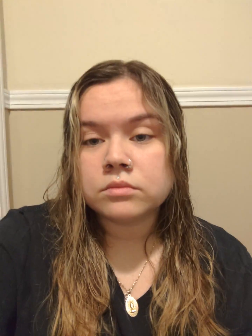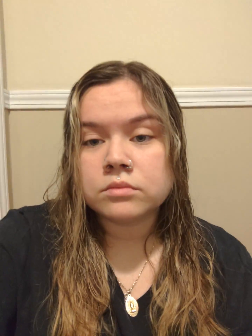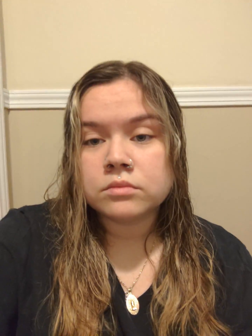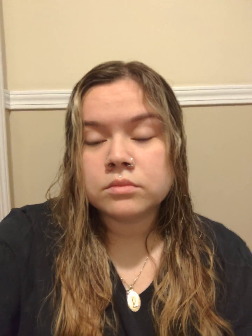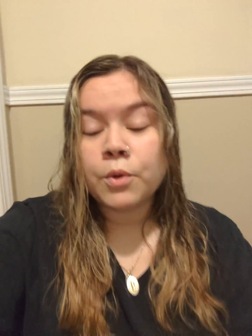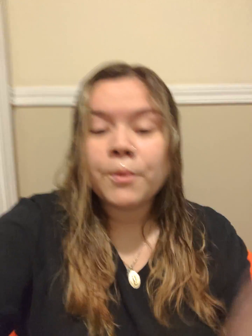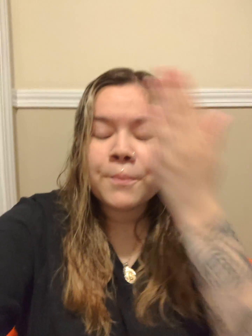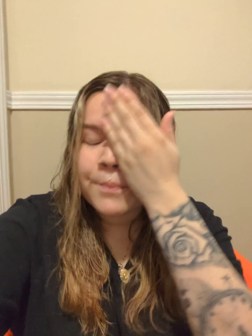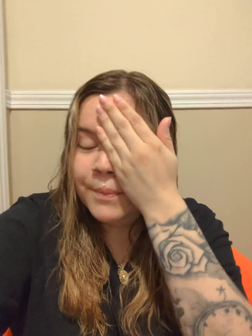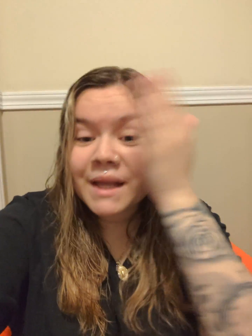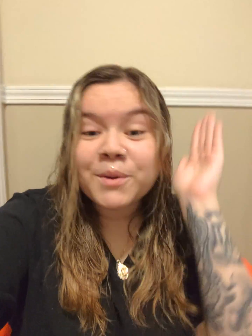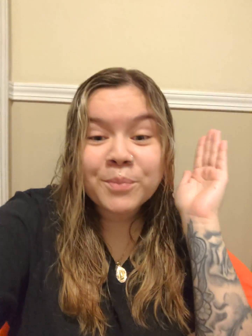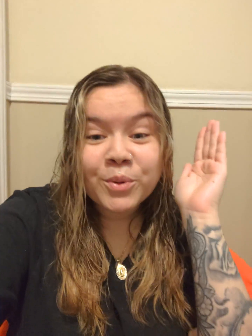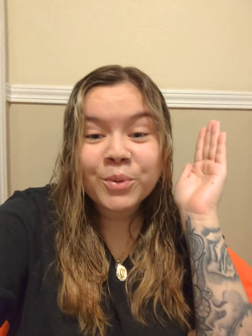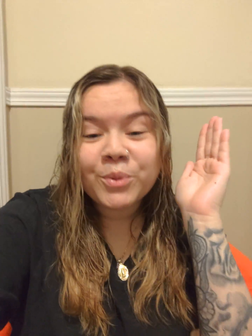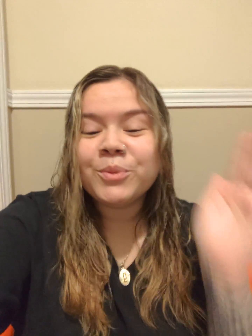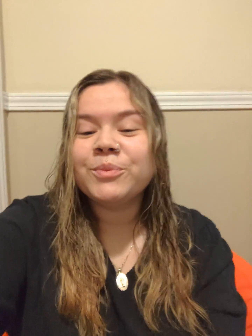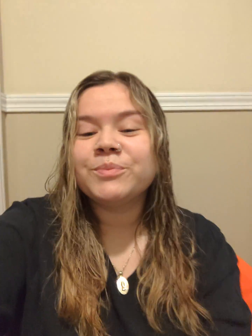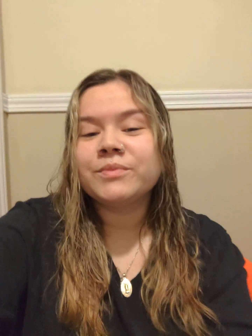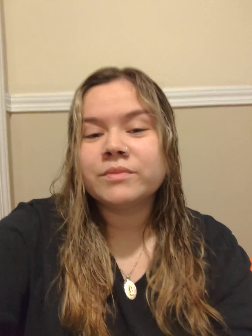peekaboo